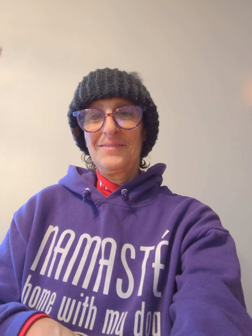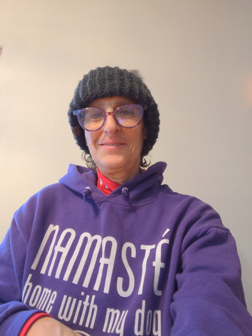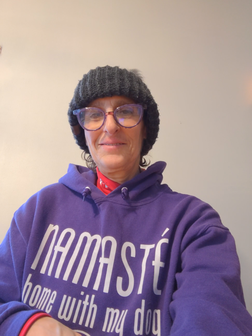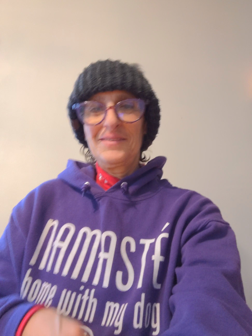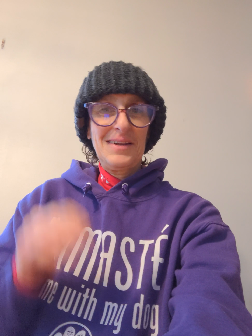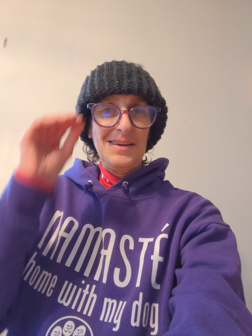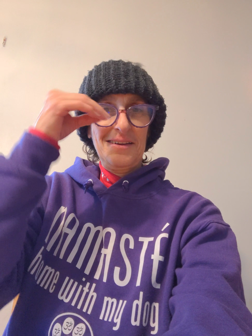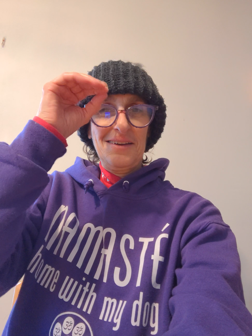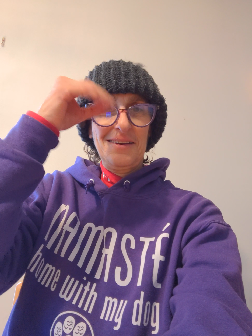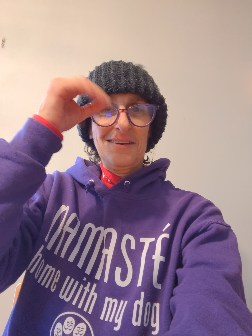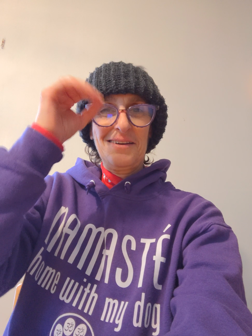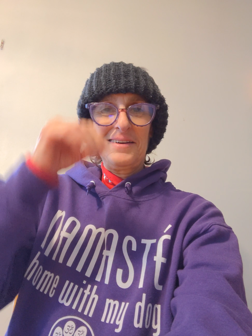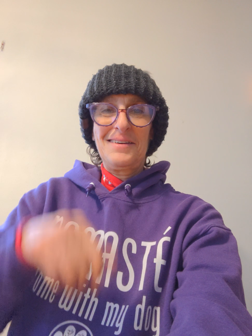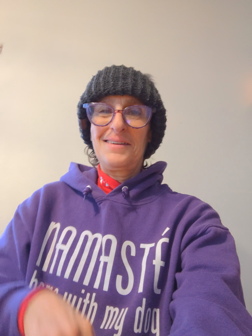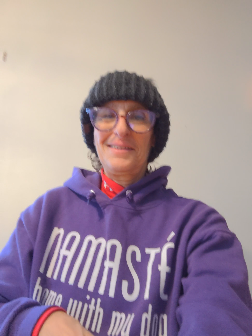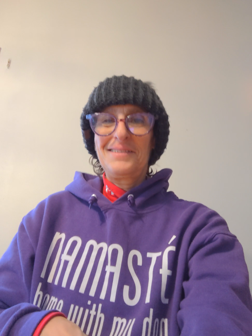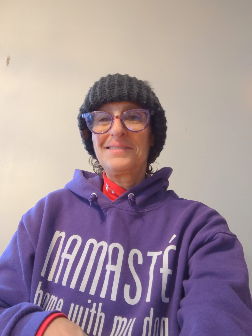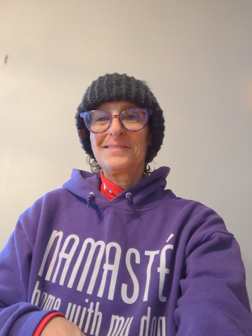owl